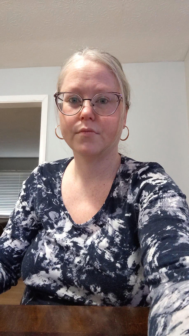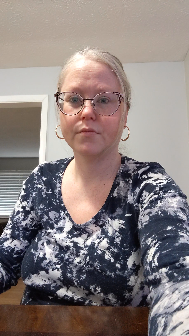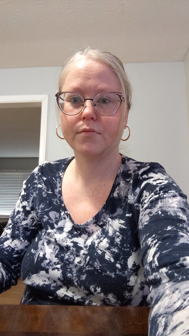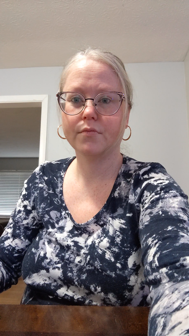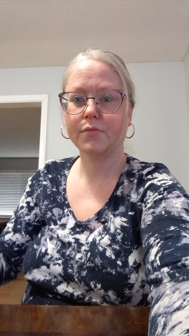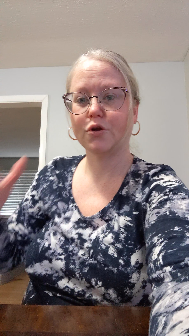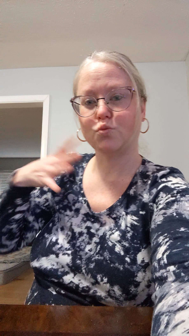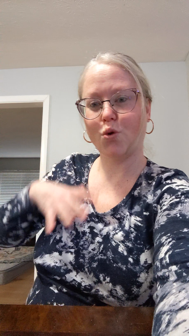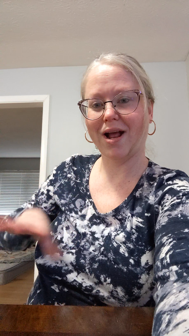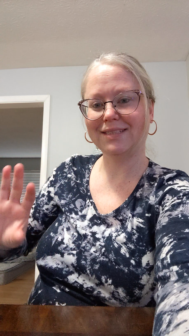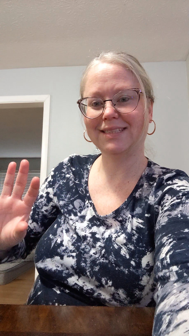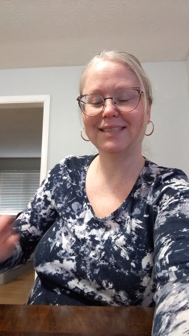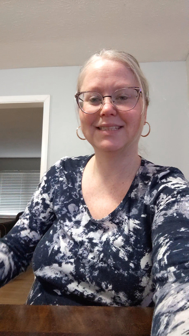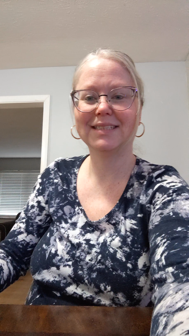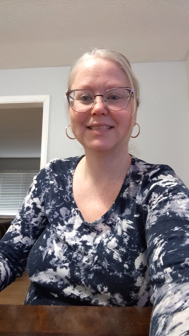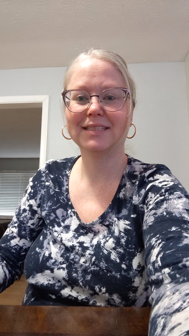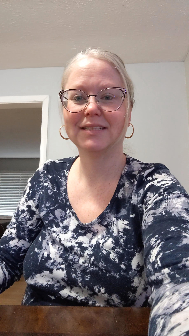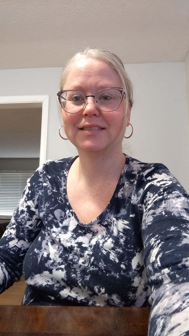dress